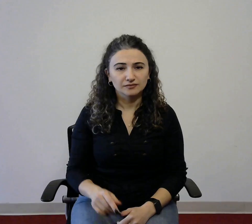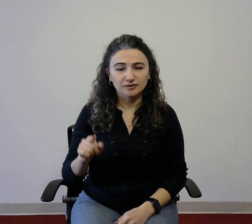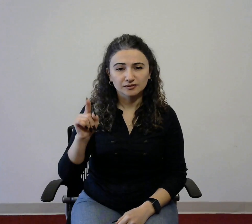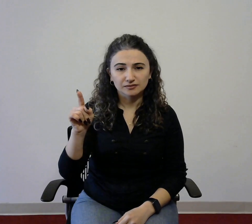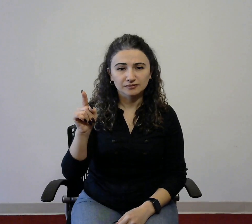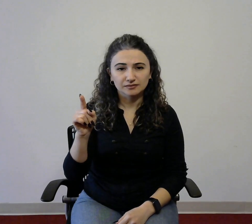onun